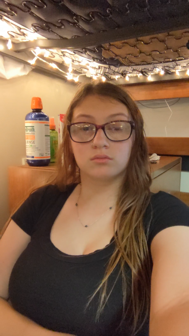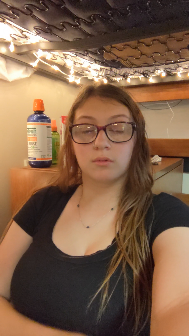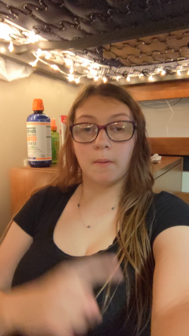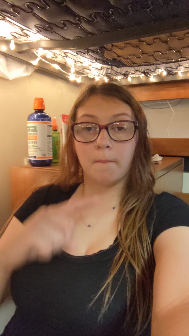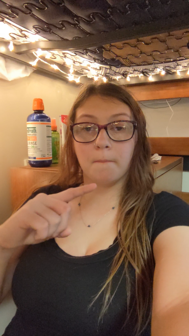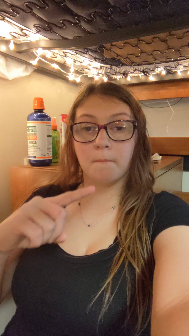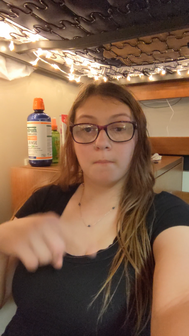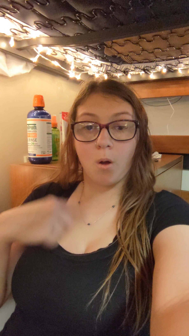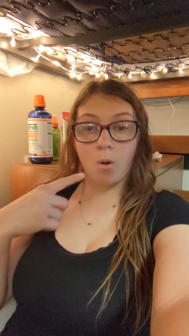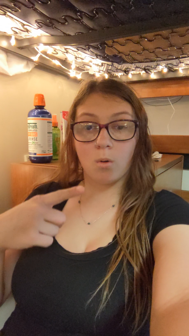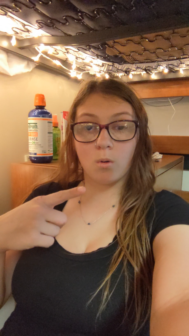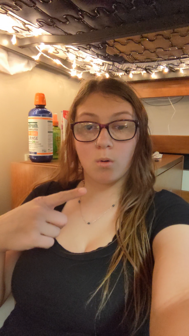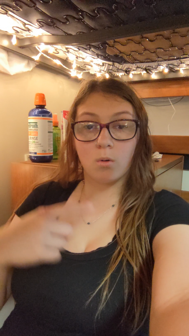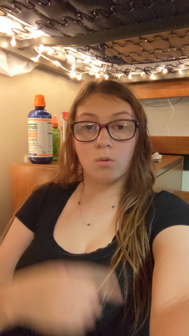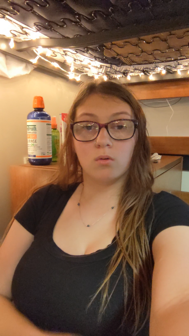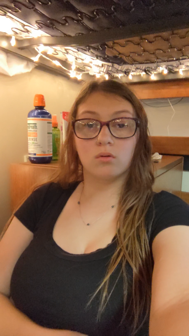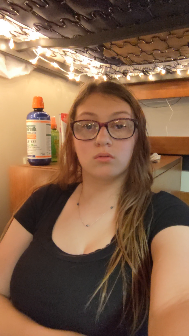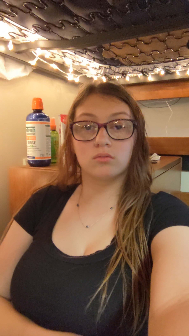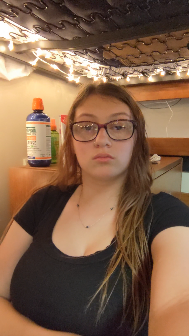about